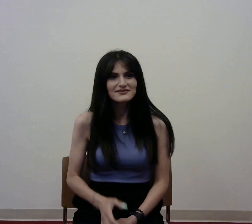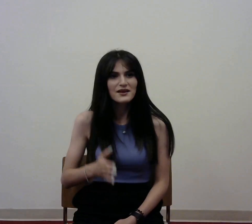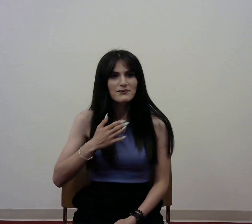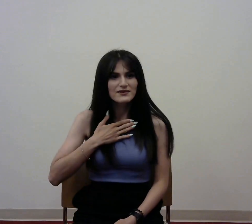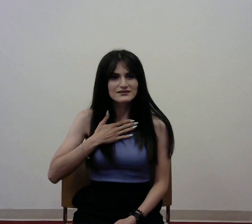mən